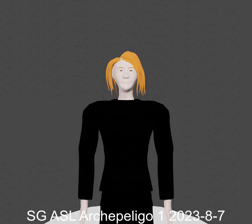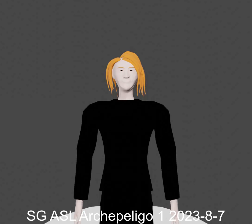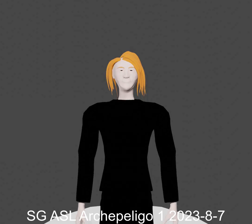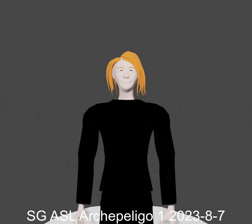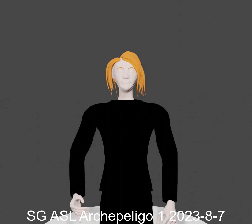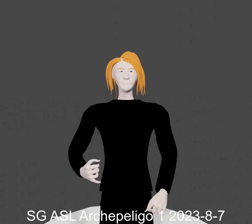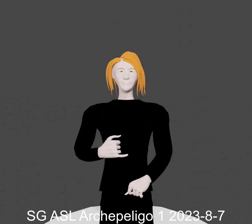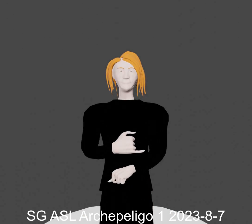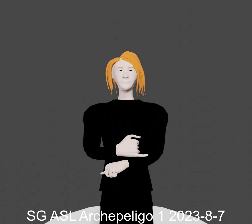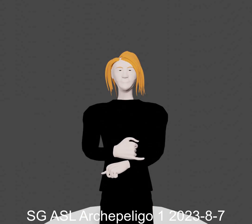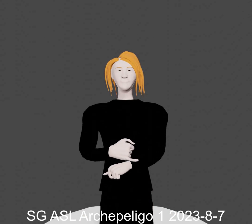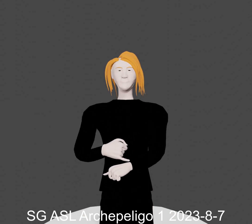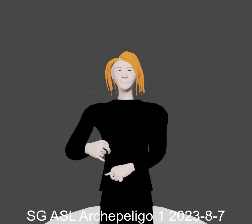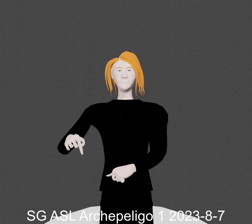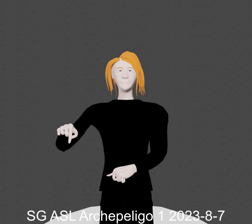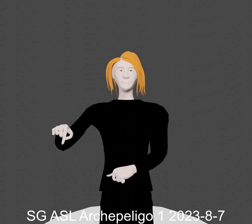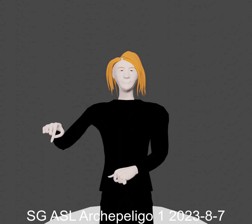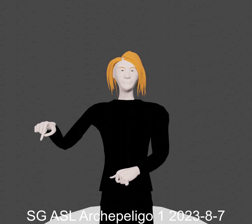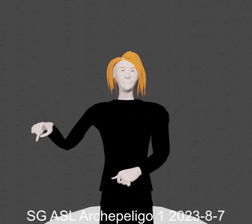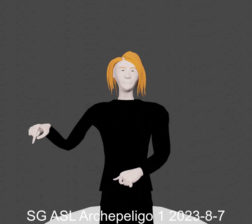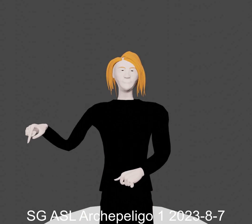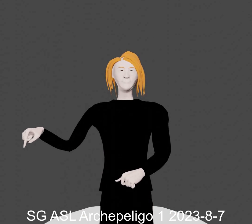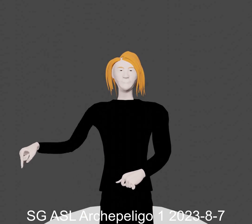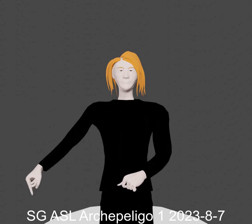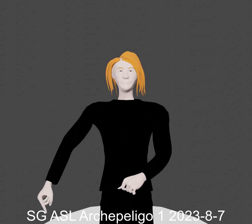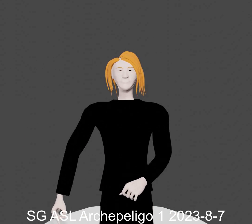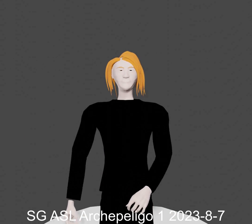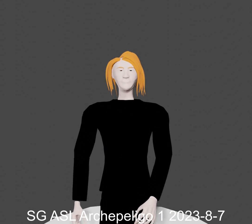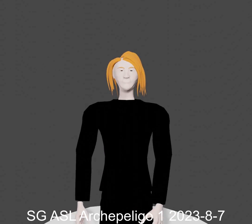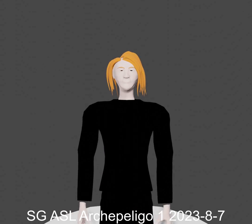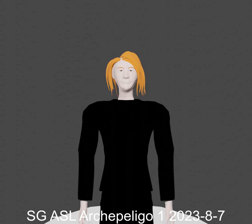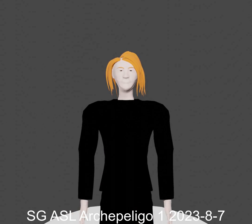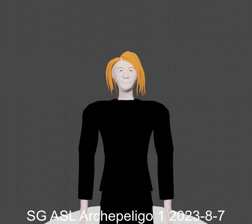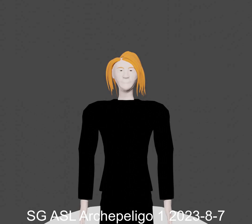Archepeligo